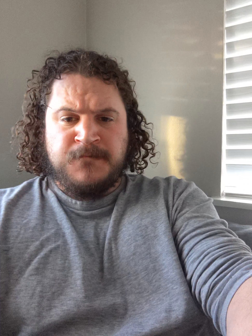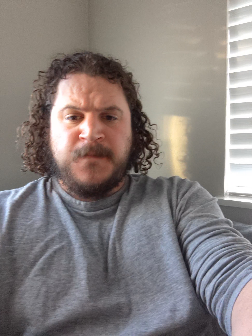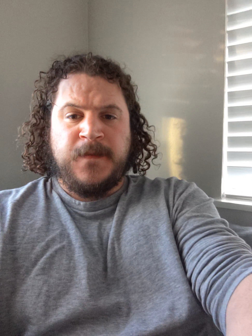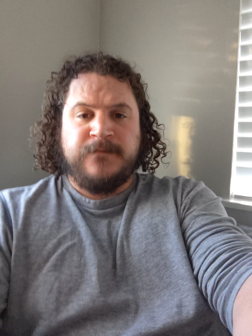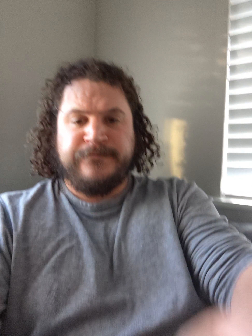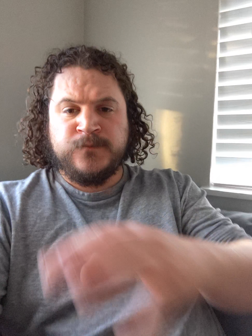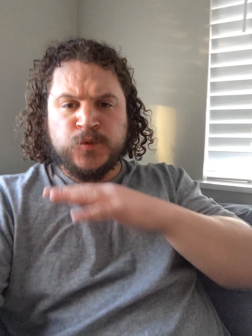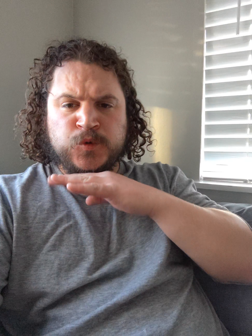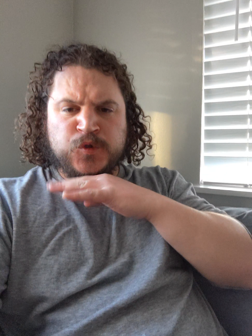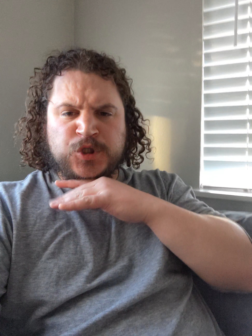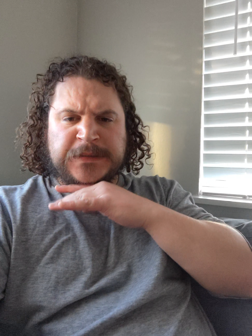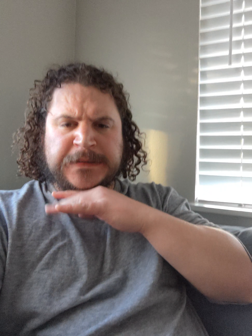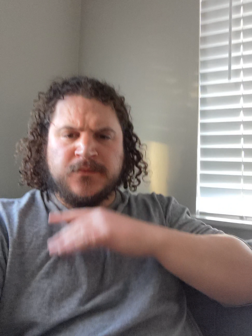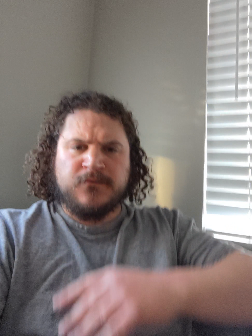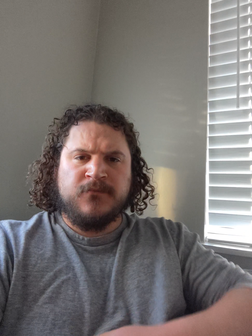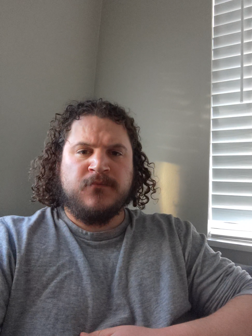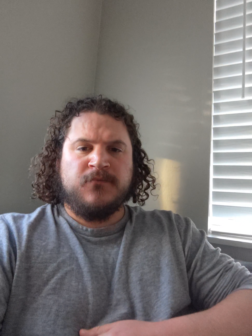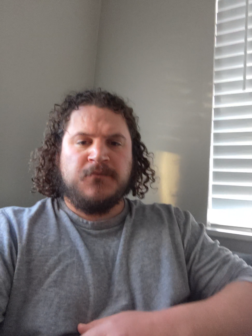dirty